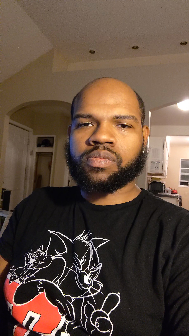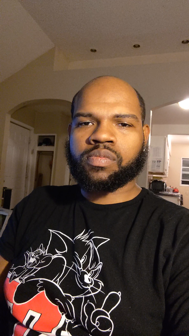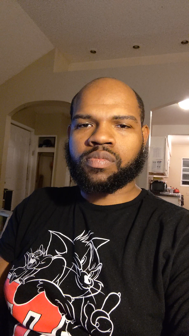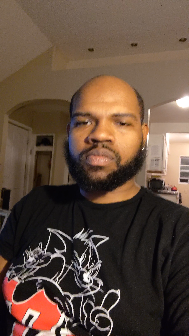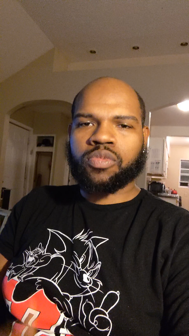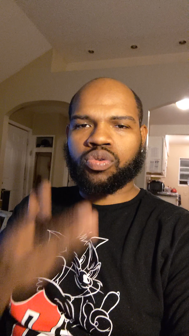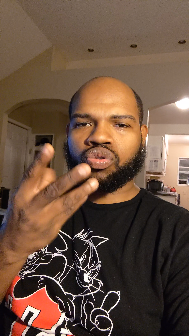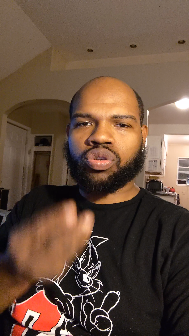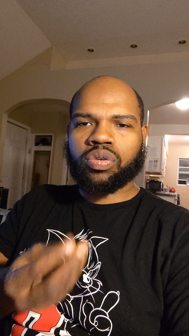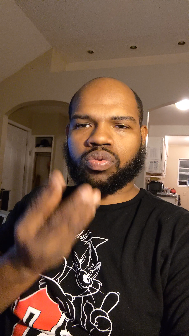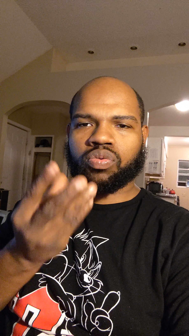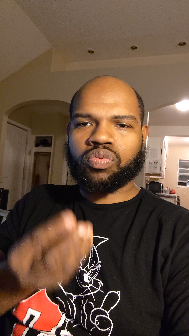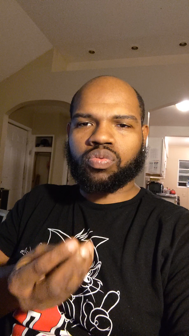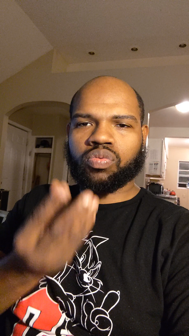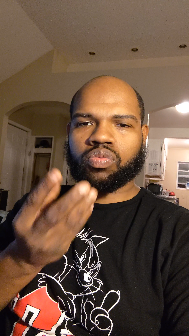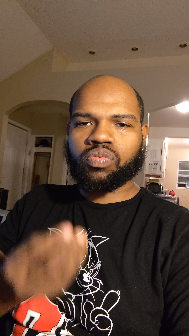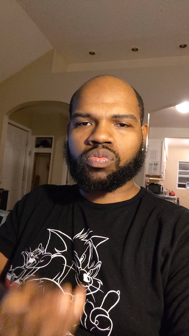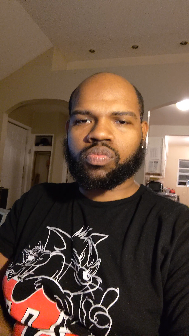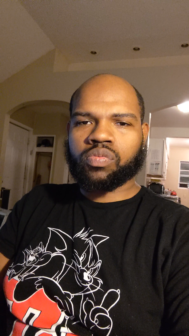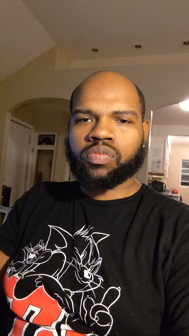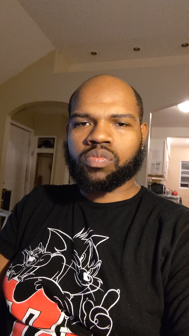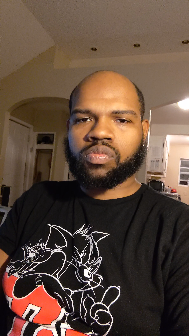gentle